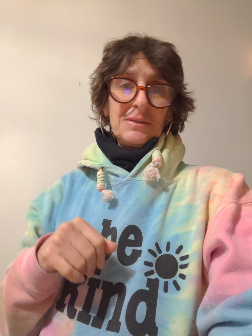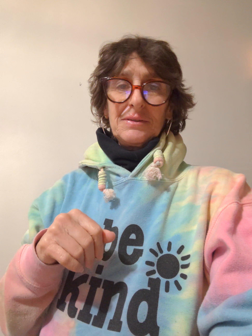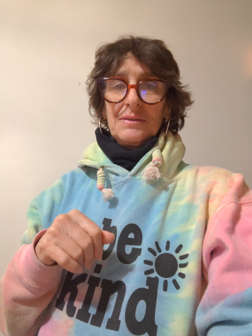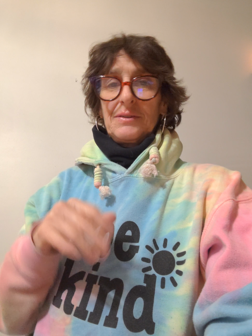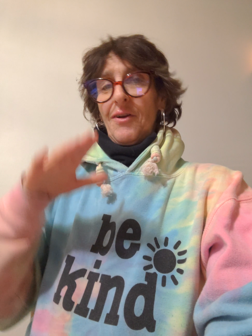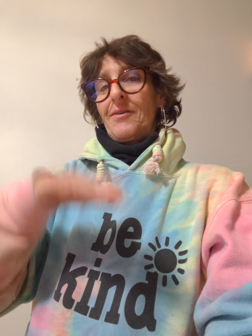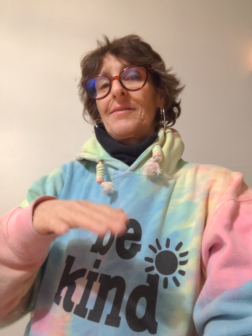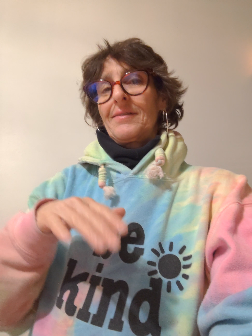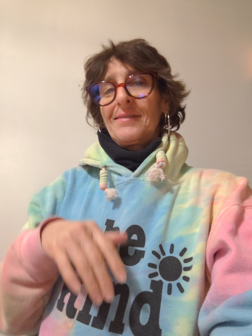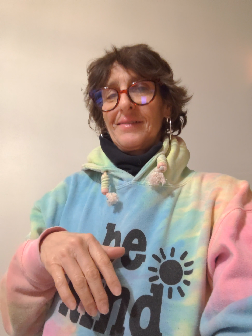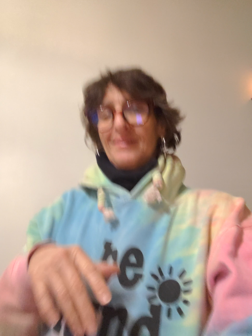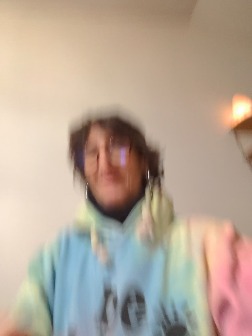on